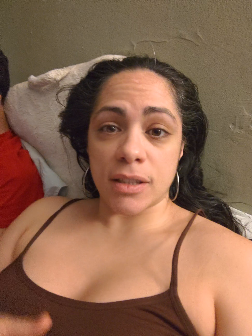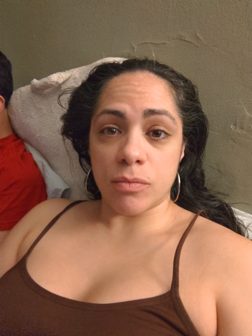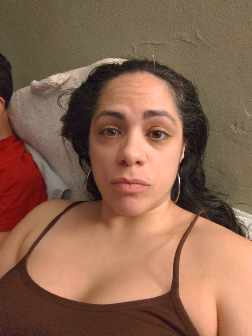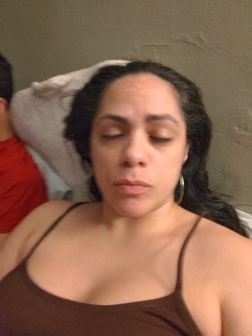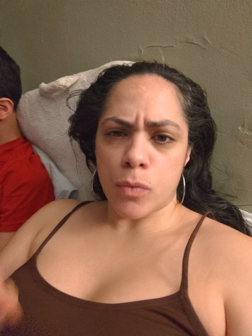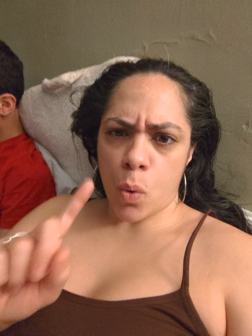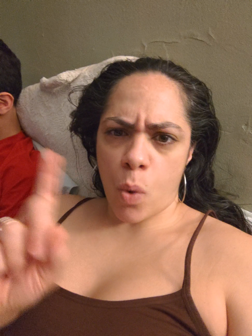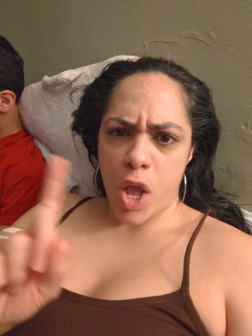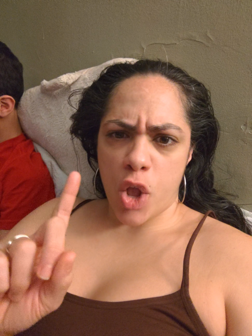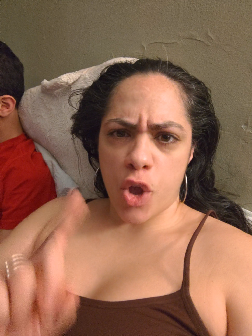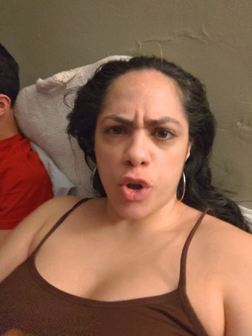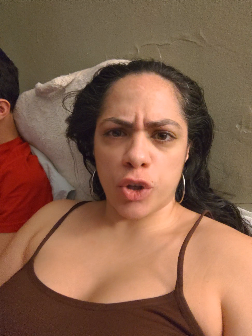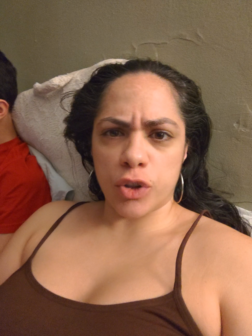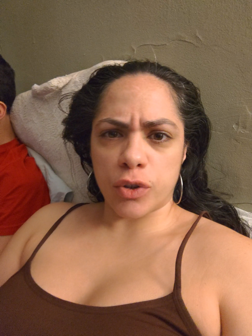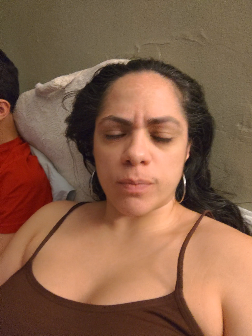where